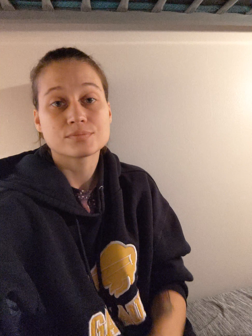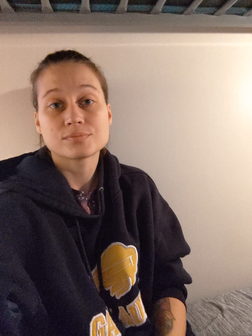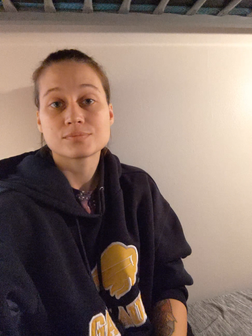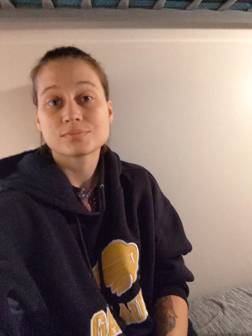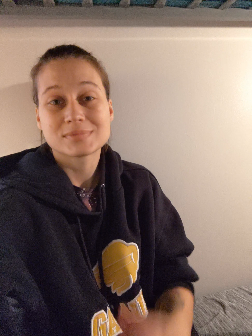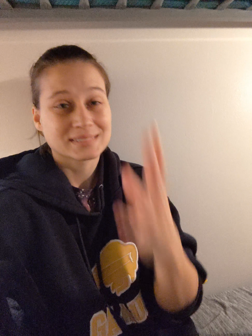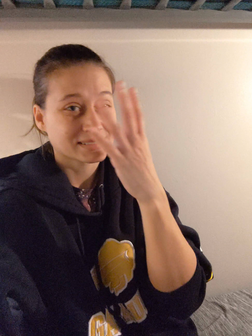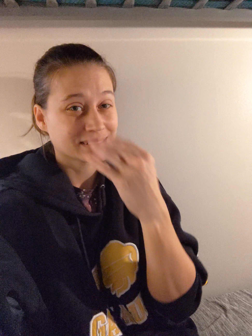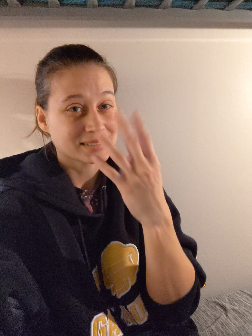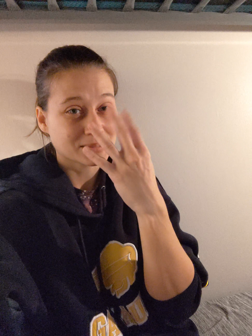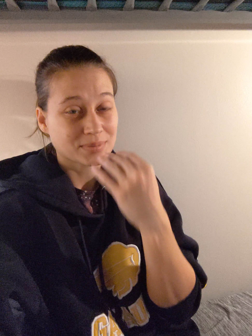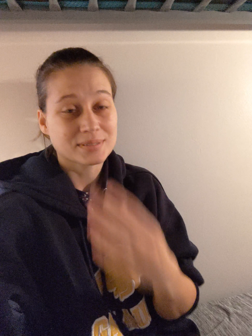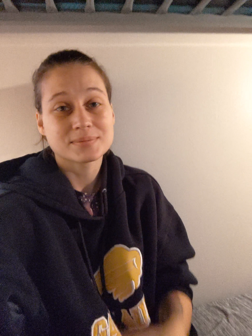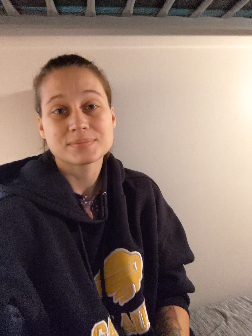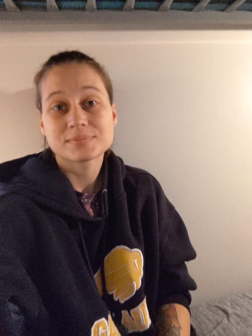sleepy